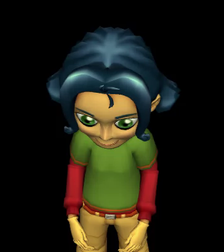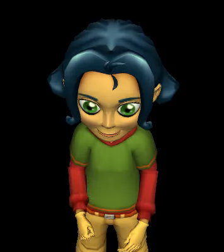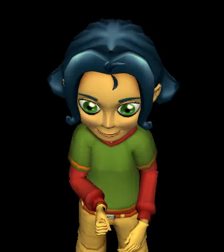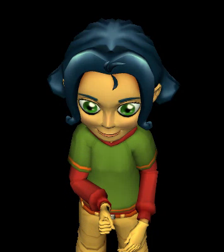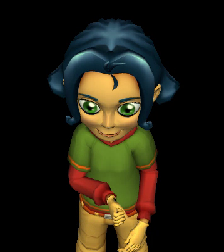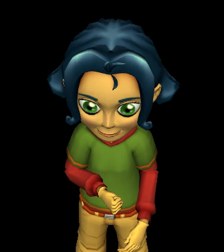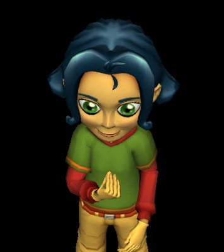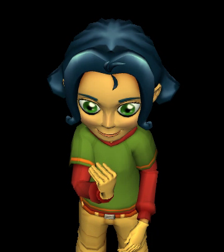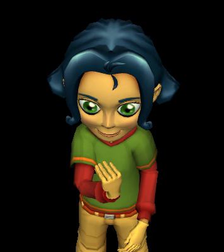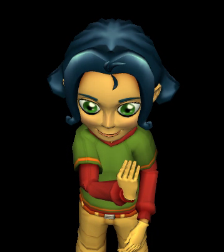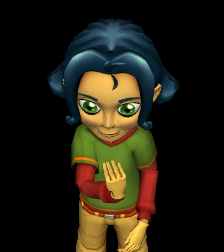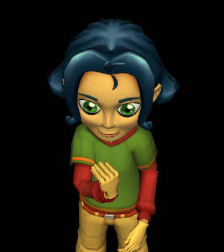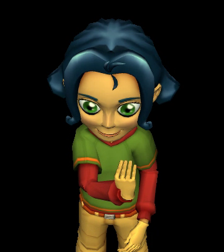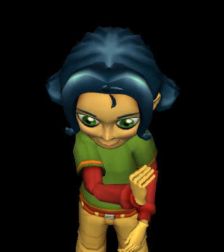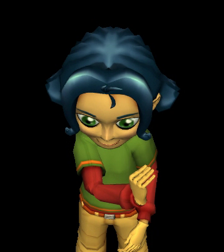ثلاجة